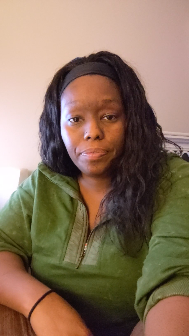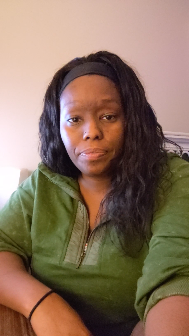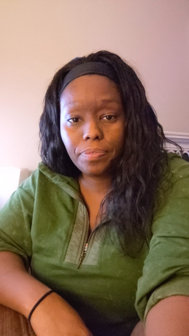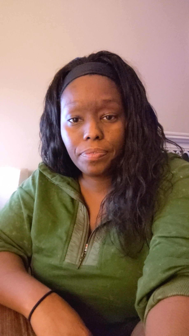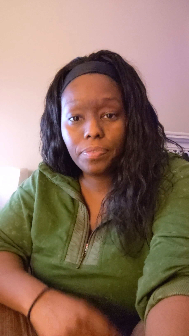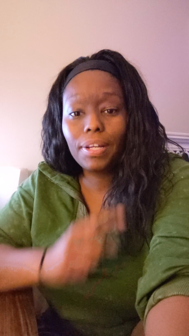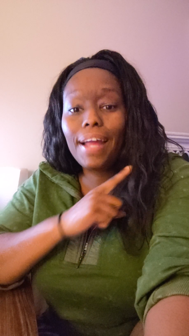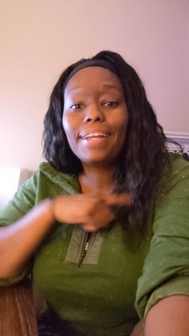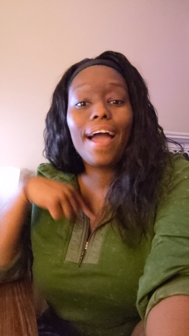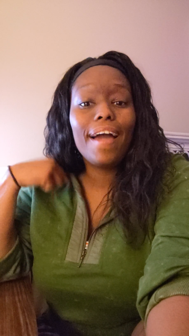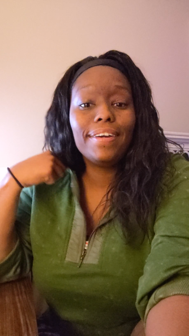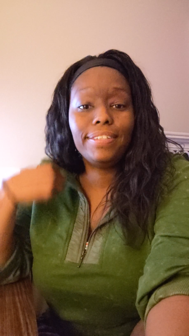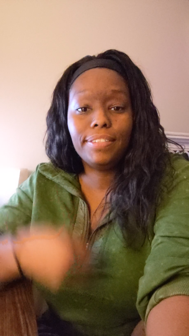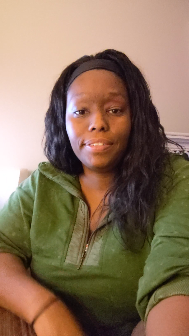necklace